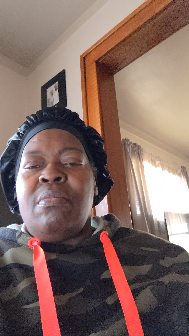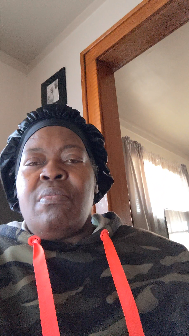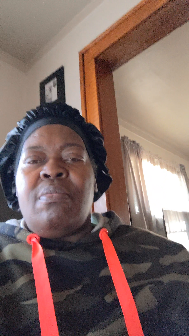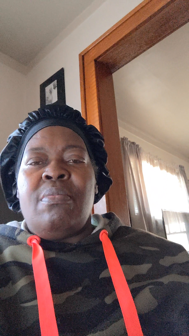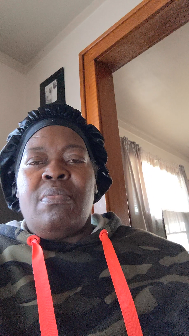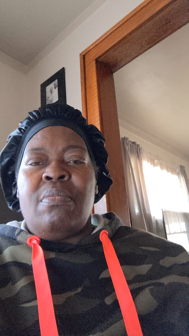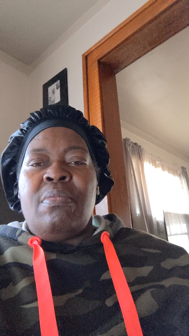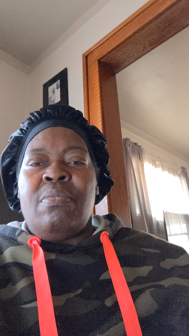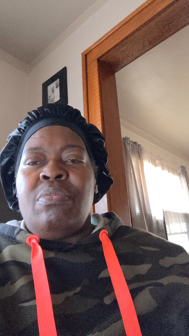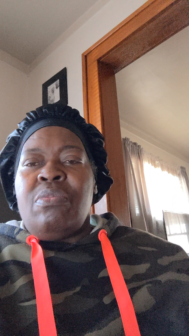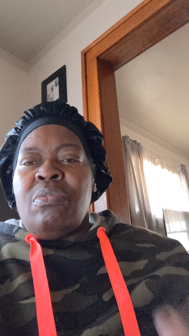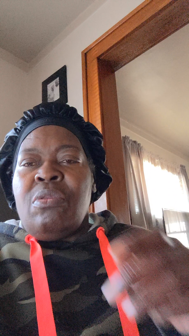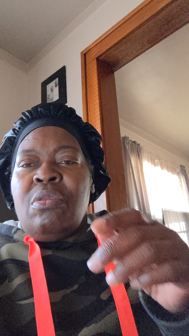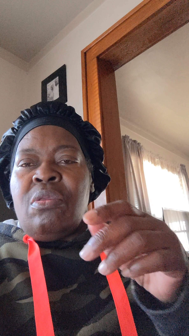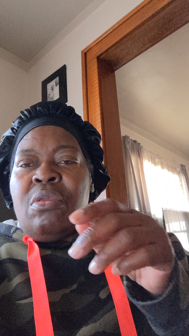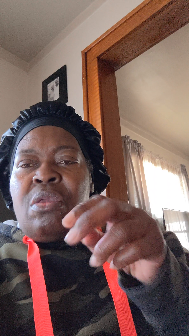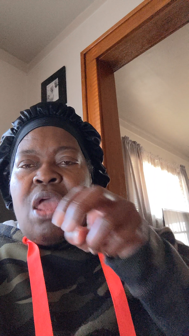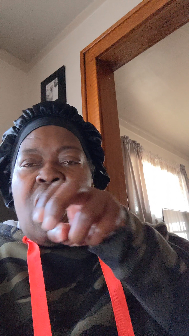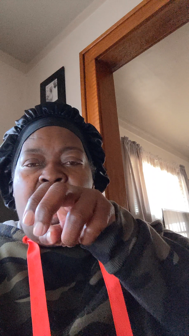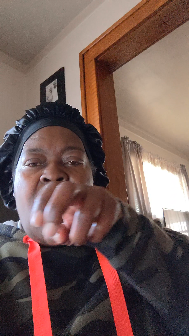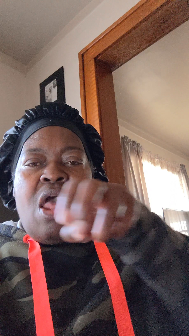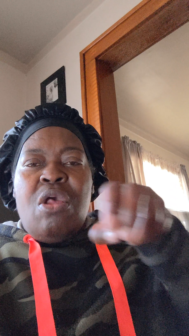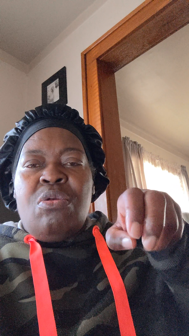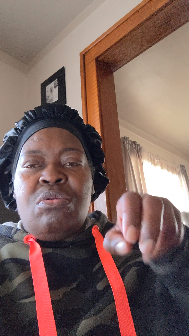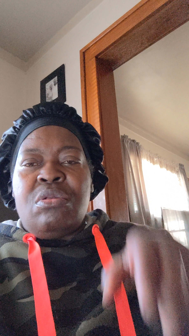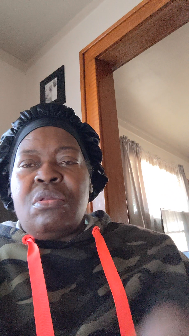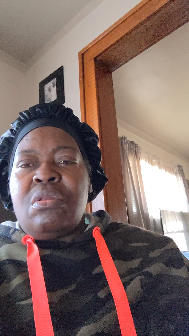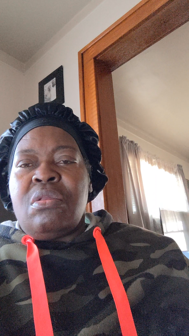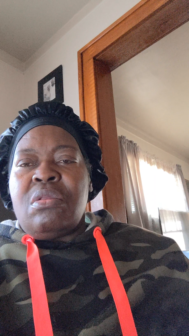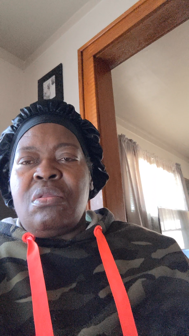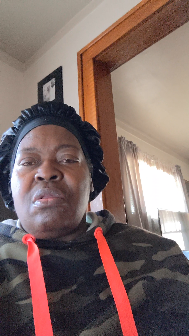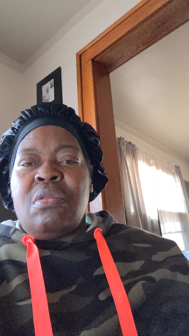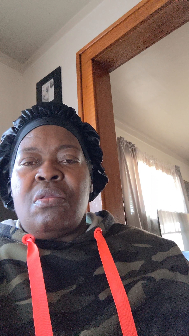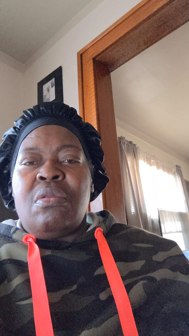couch